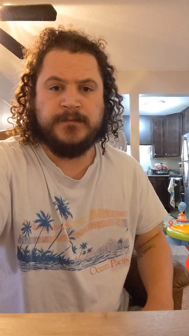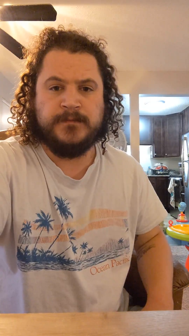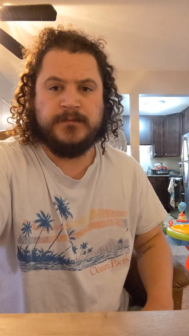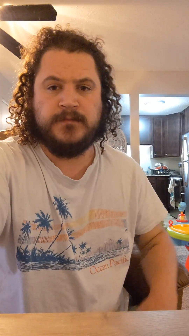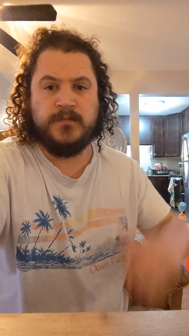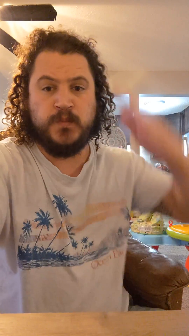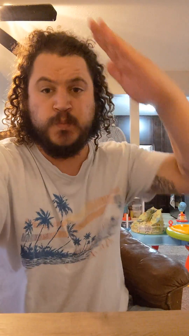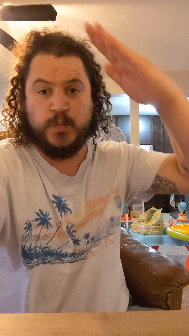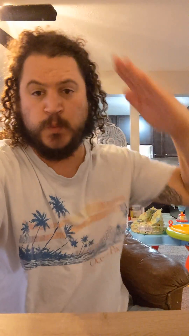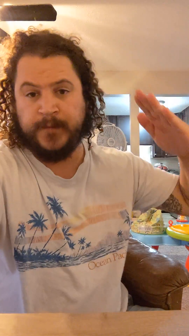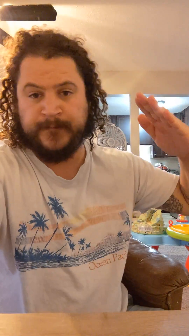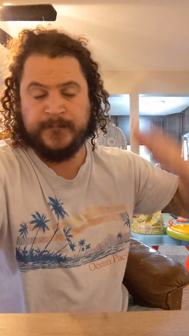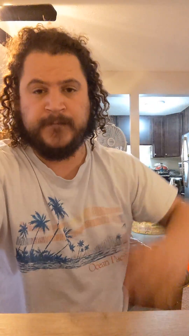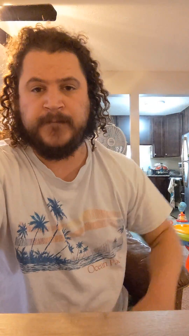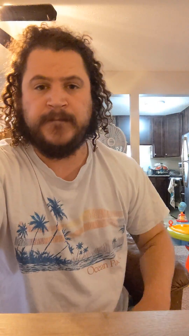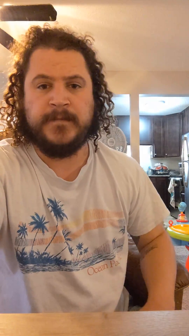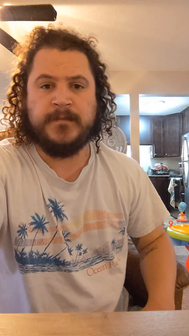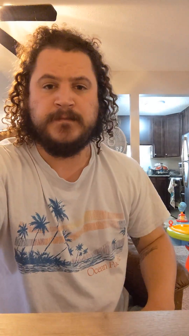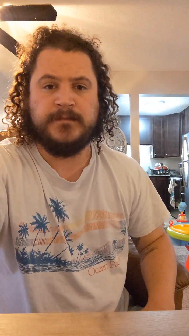roof